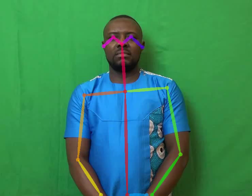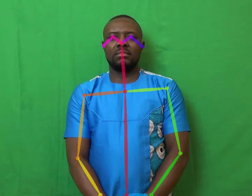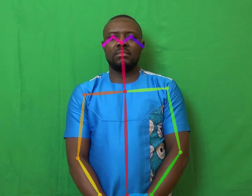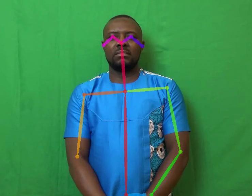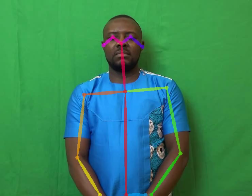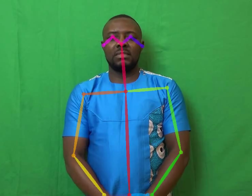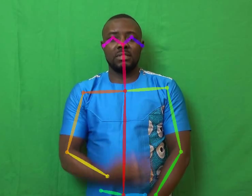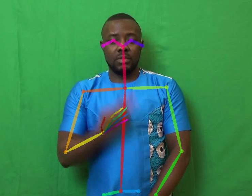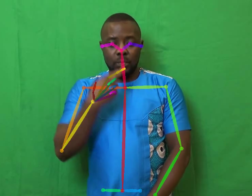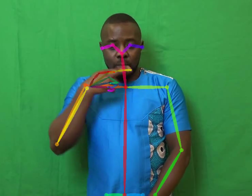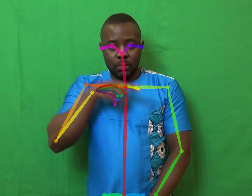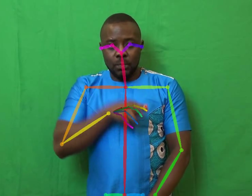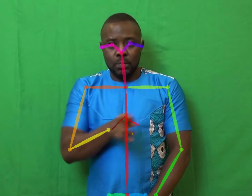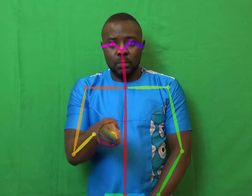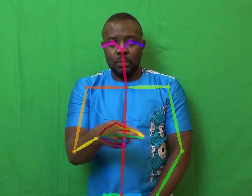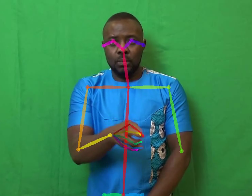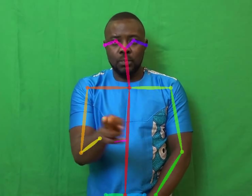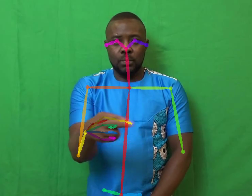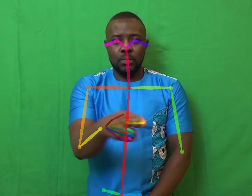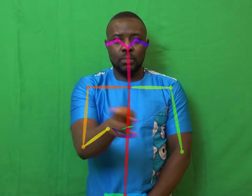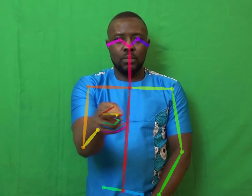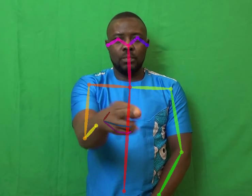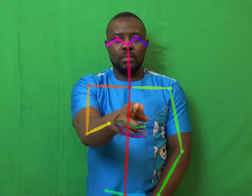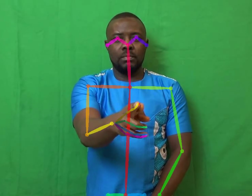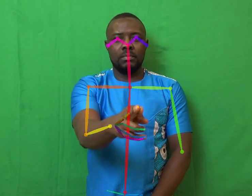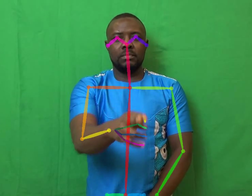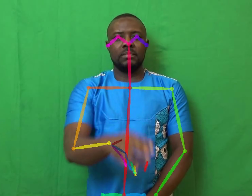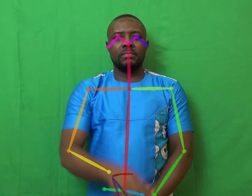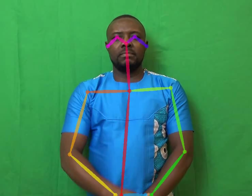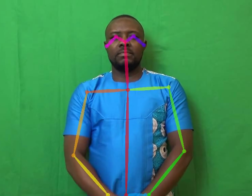snake